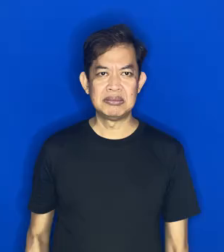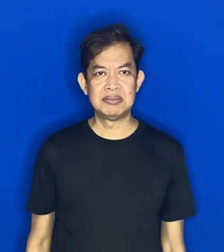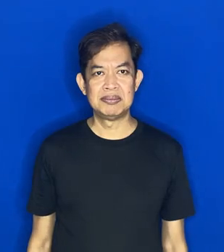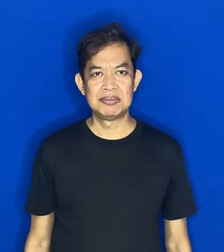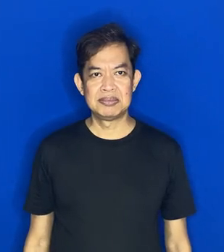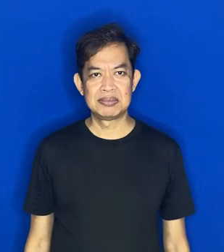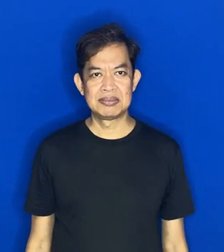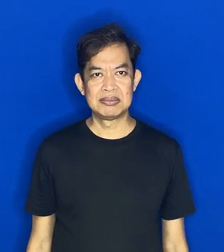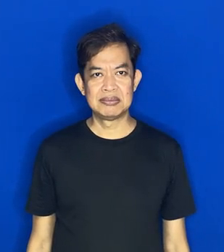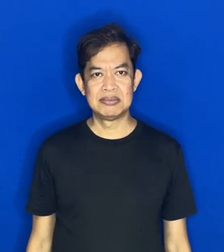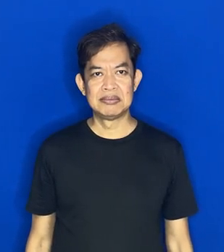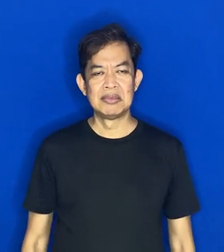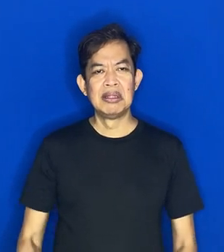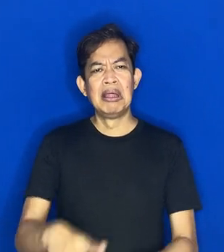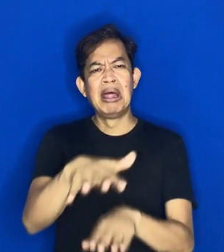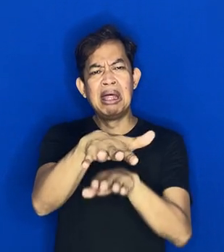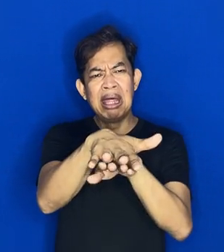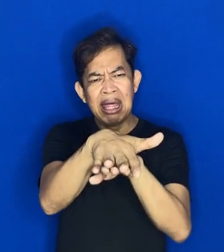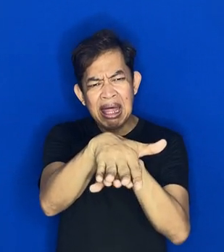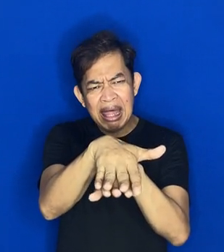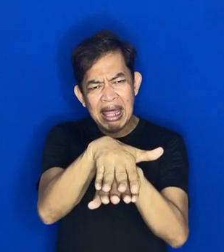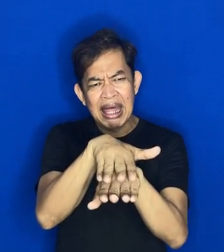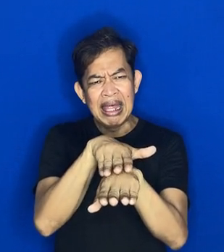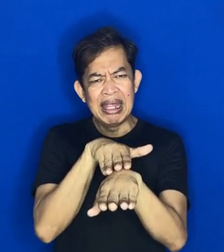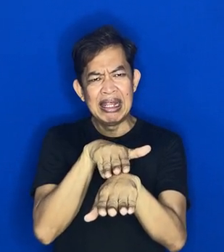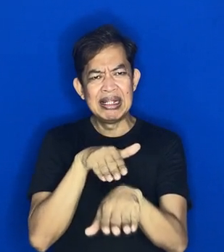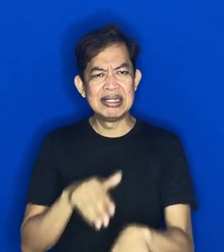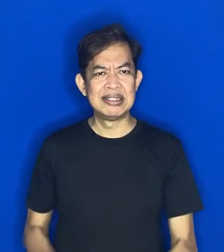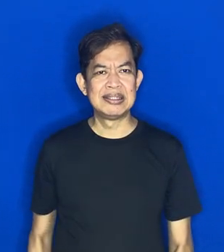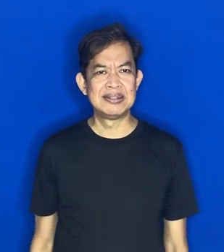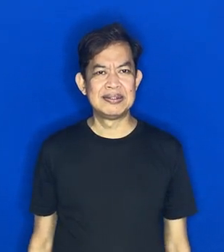slow